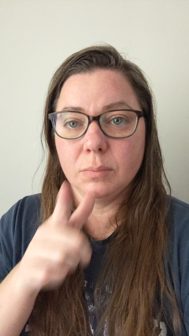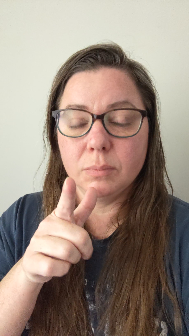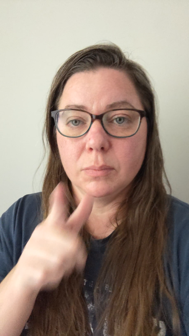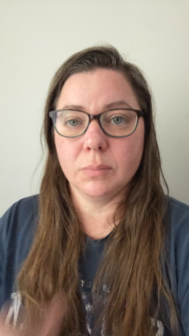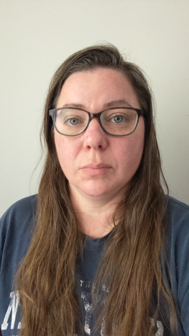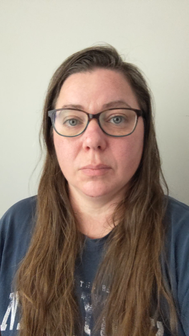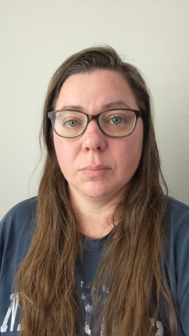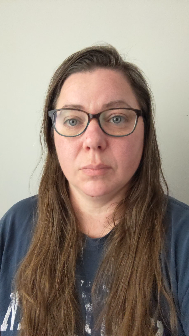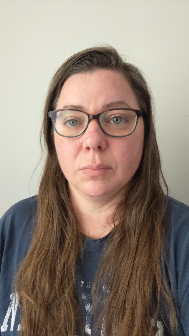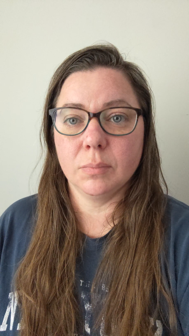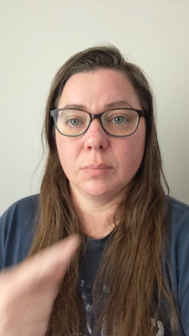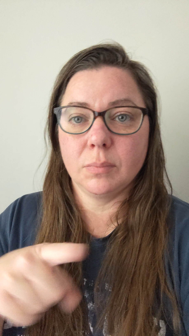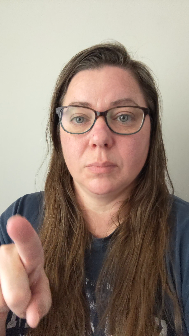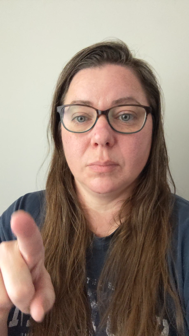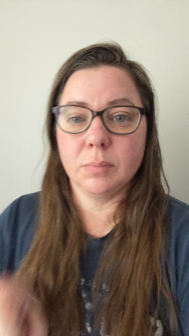cut